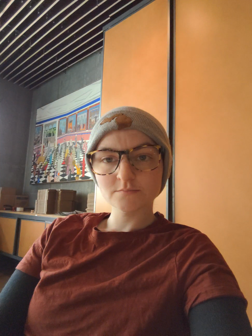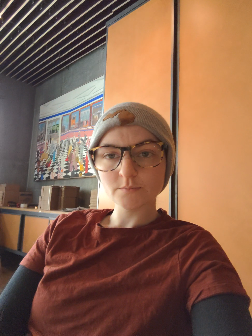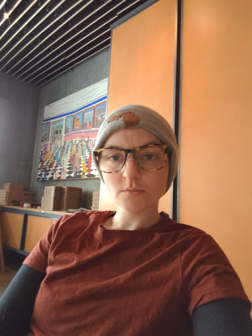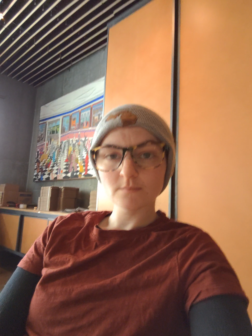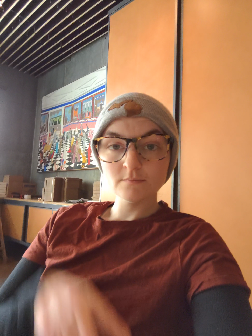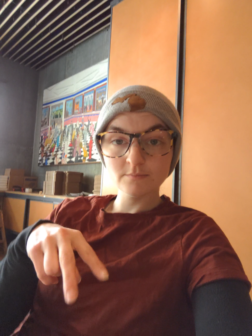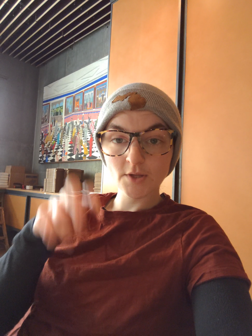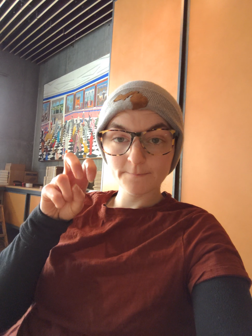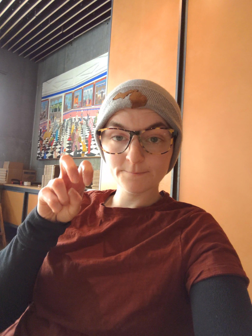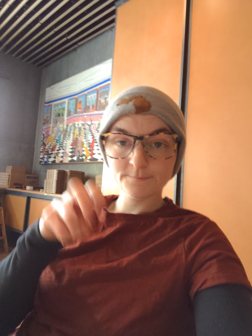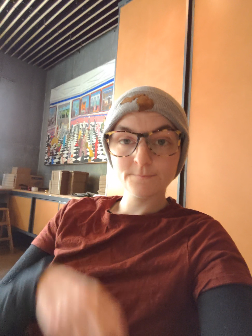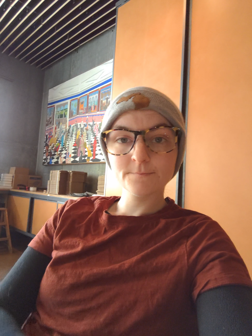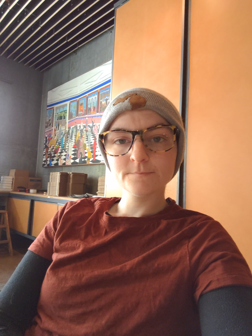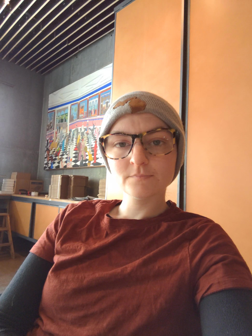jump